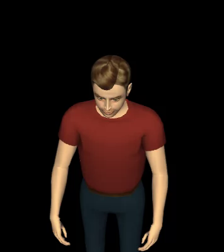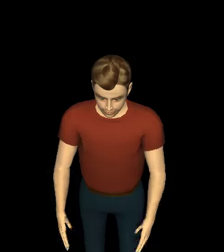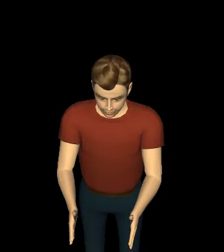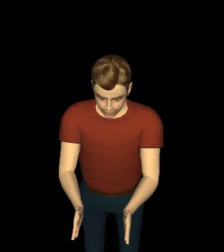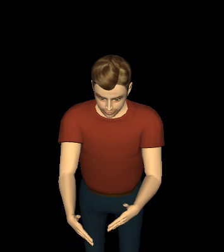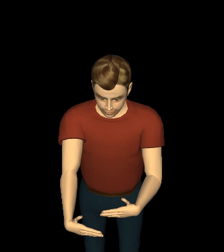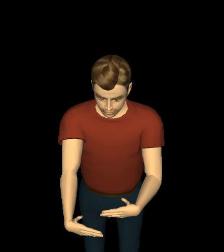حزمة